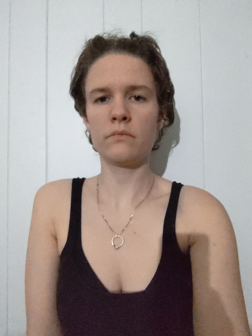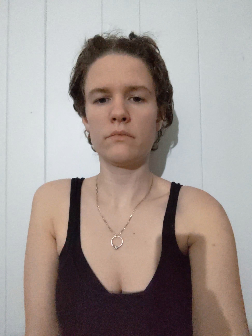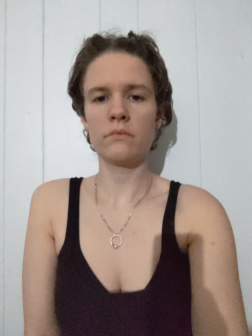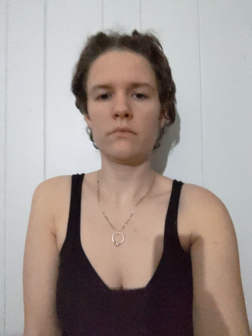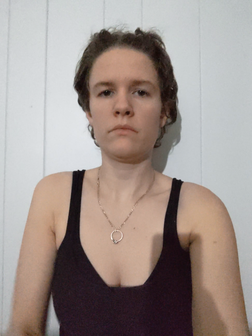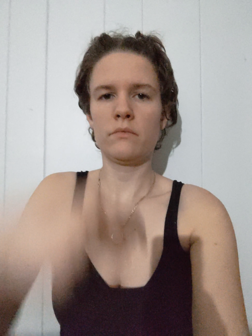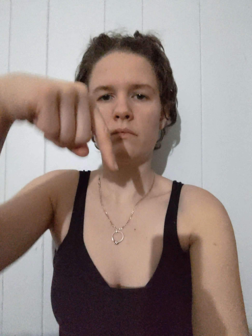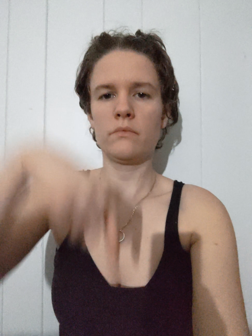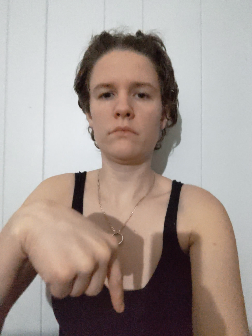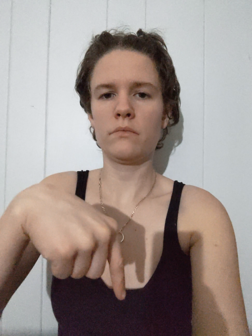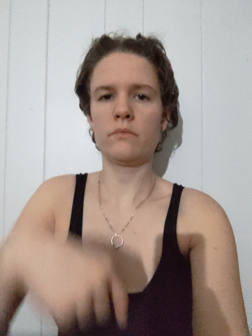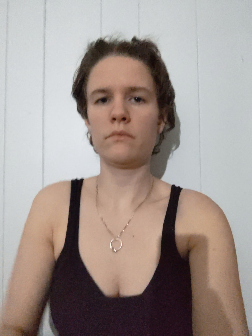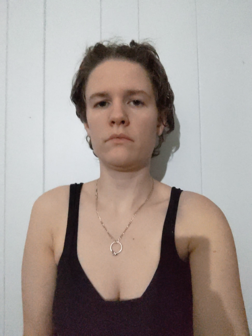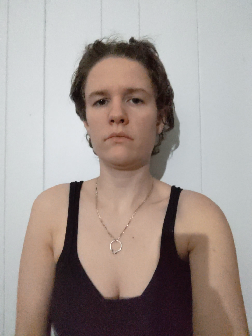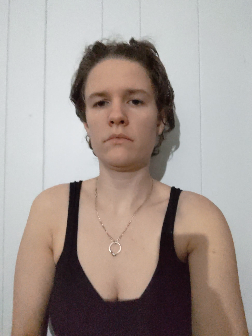down